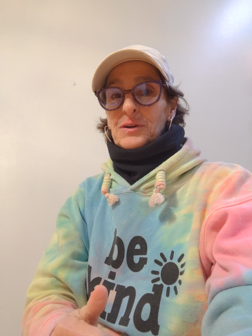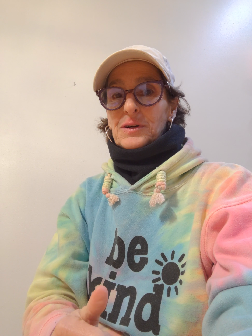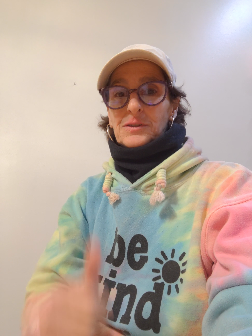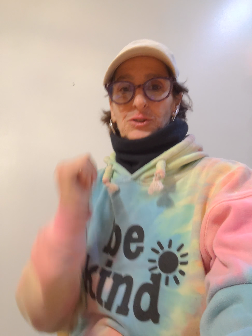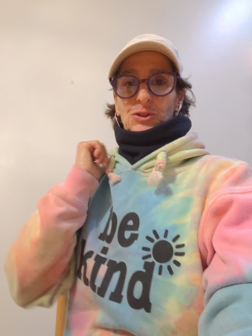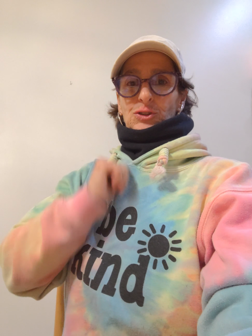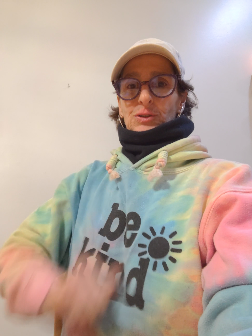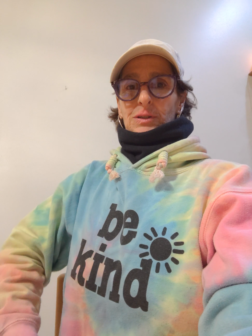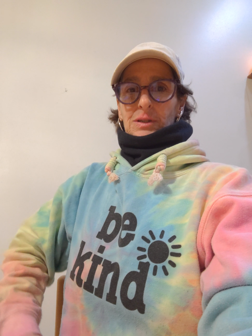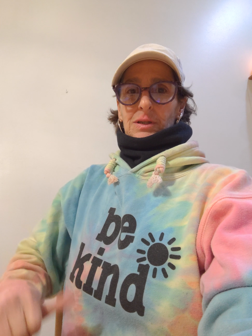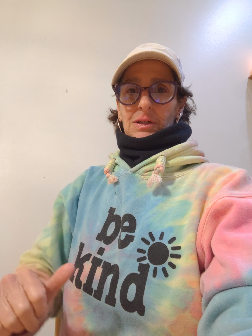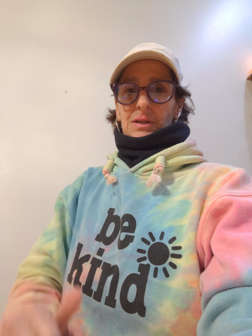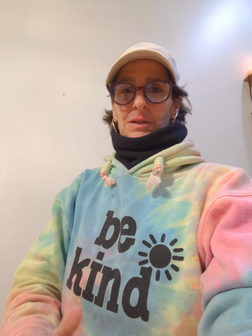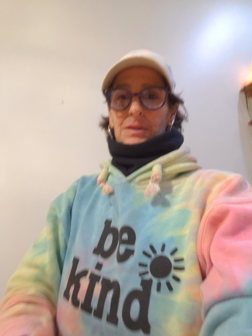jacket